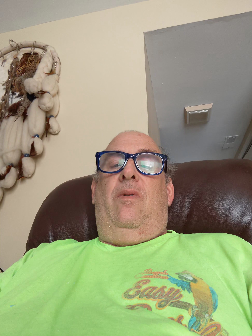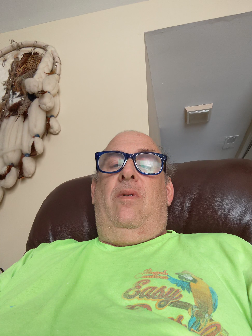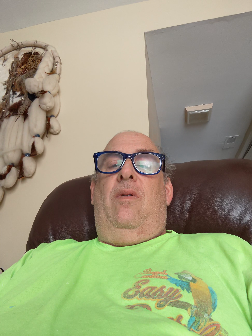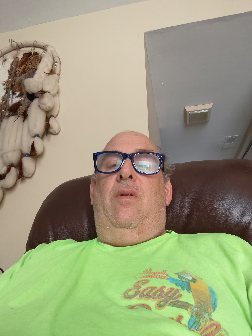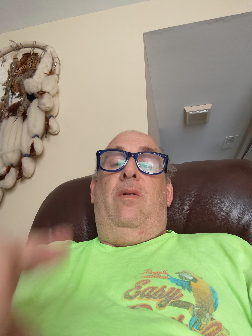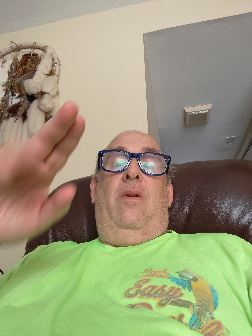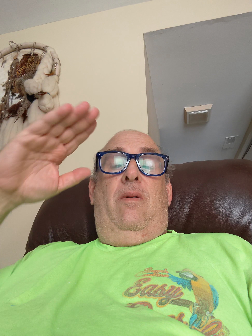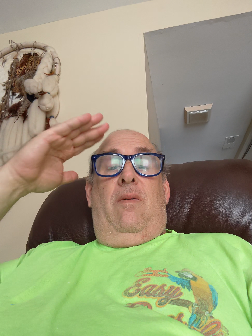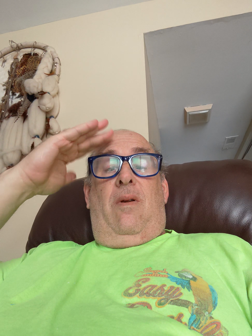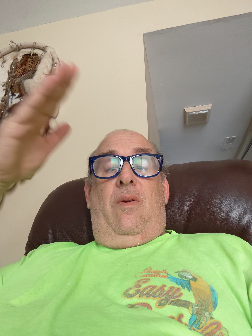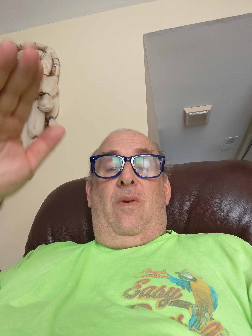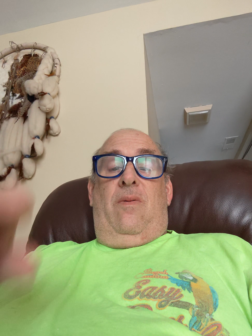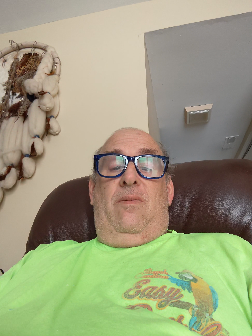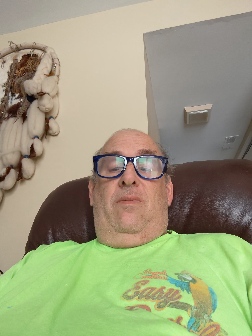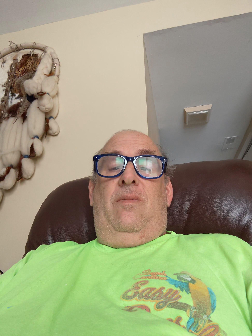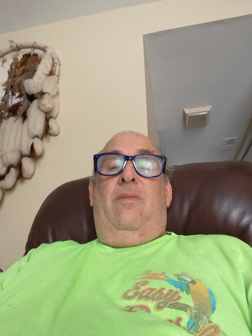hello